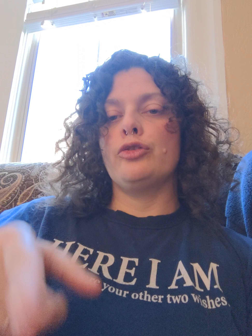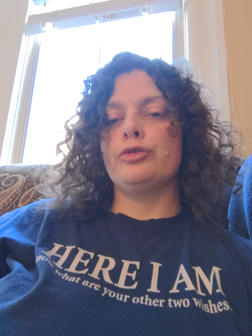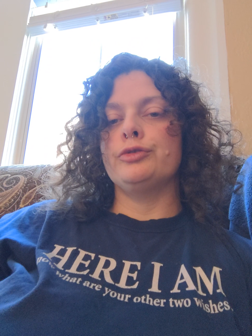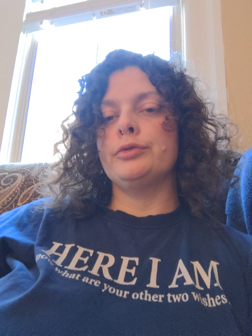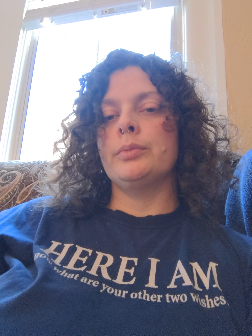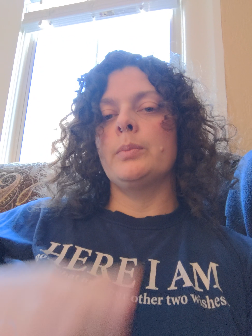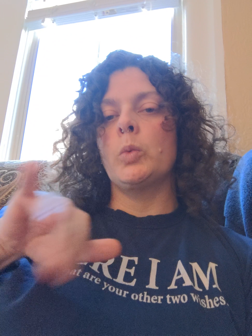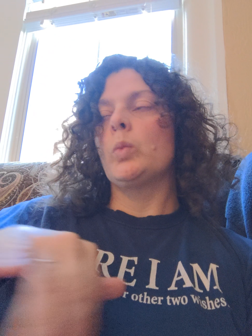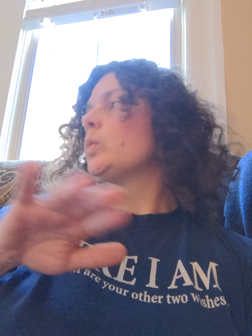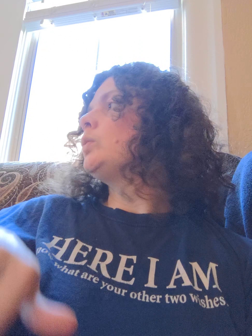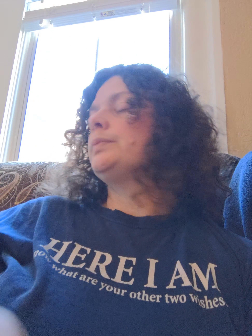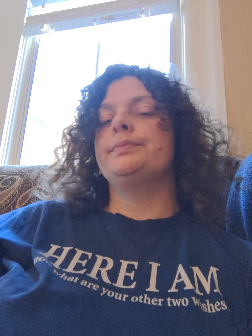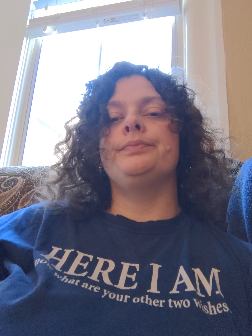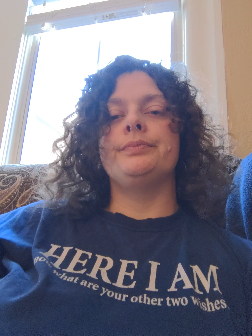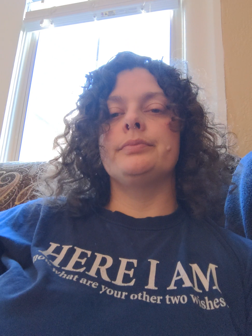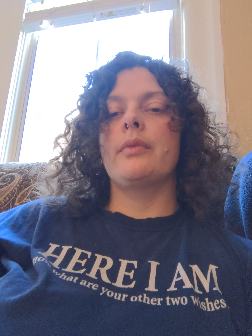pool